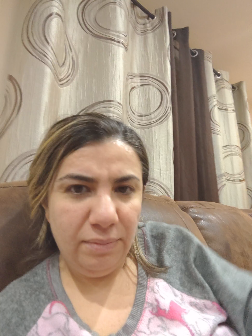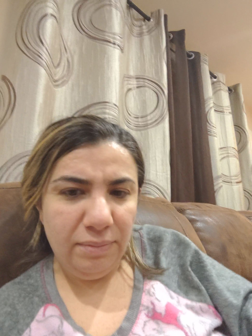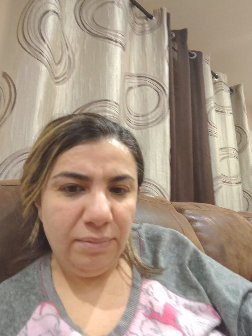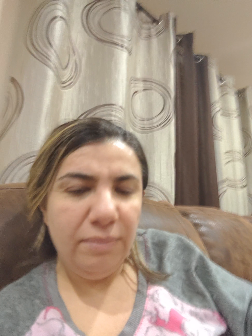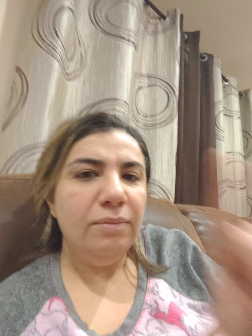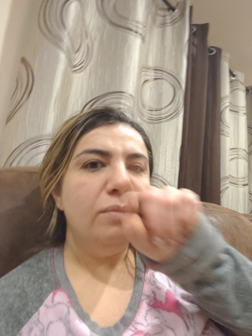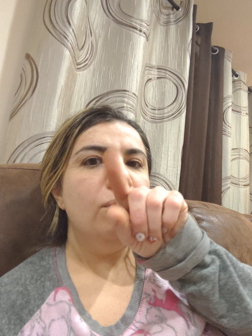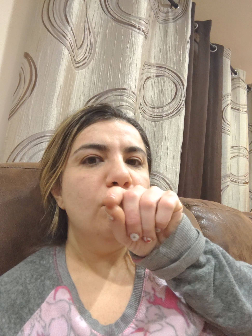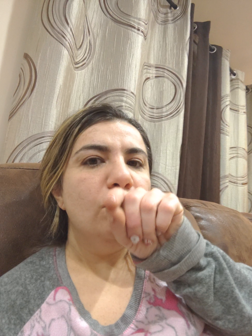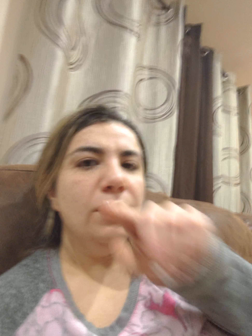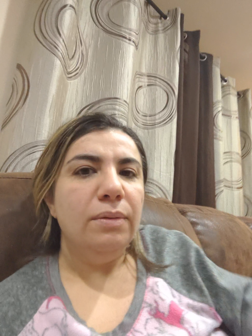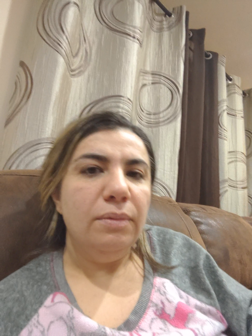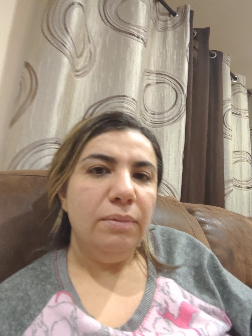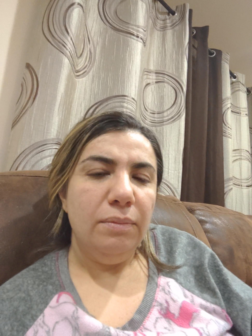bird